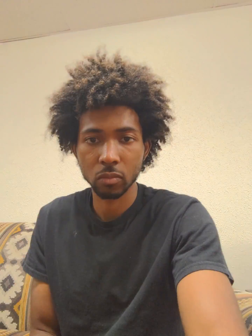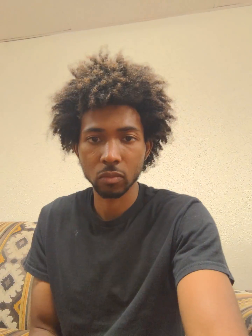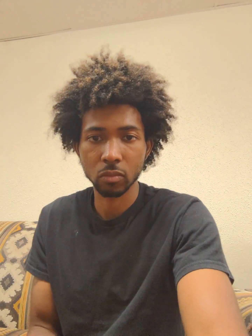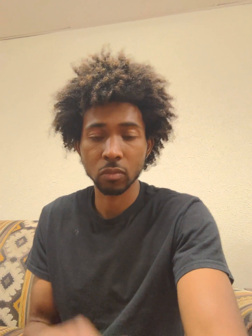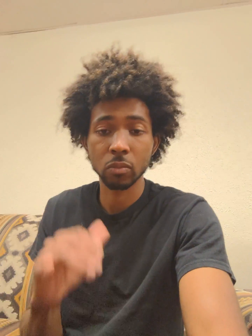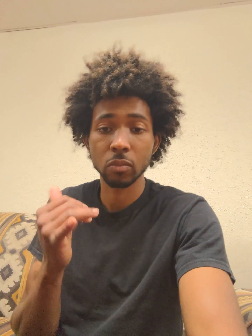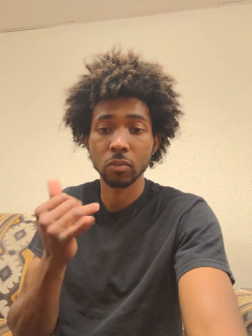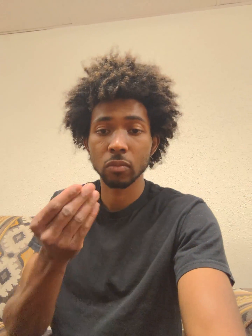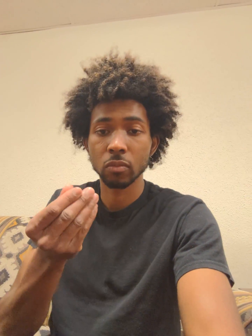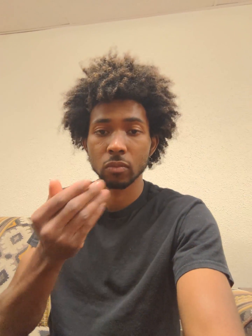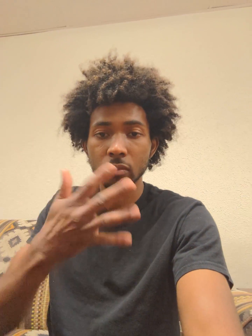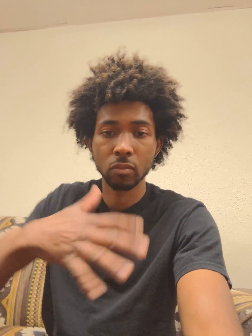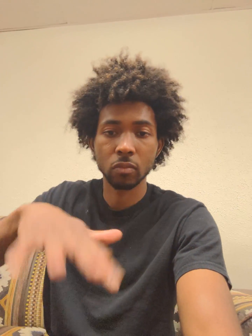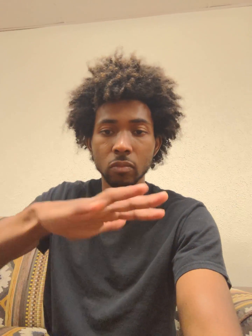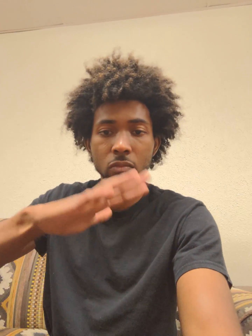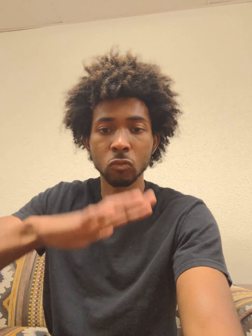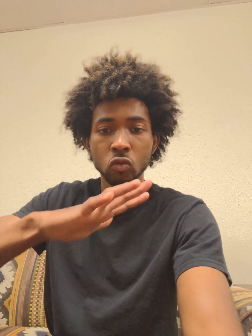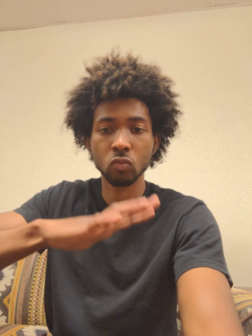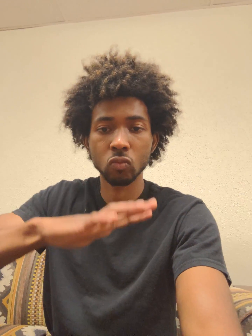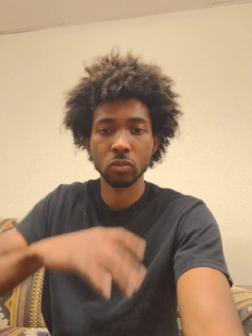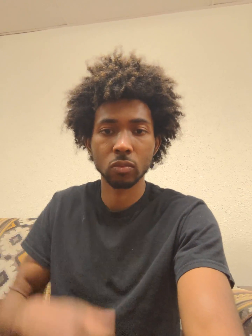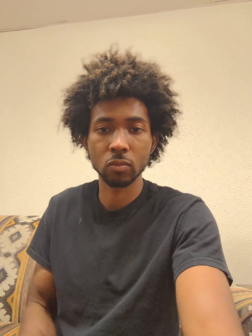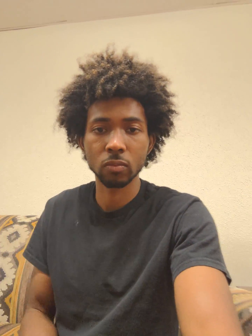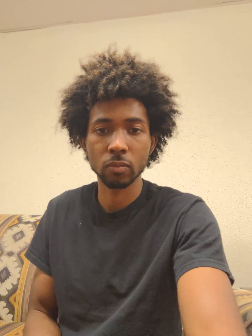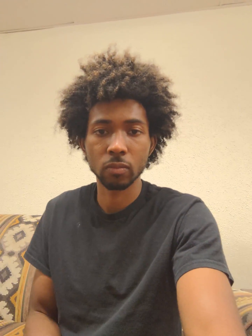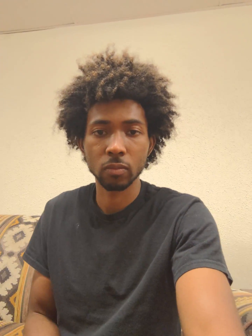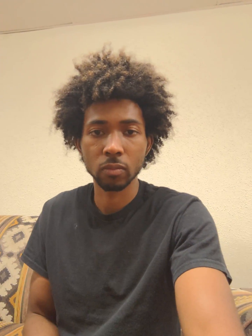playground